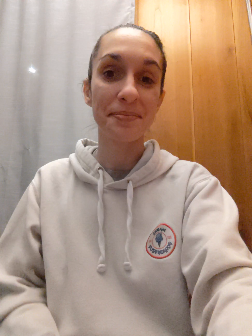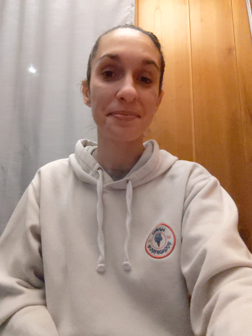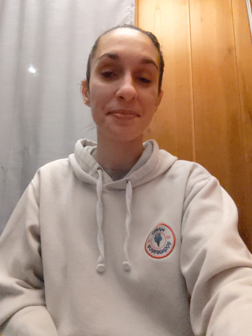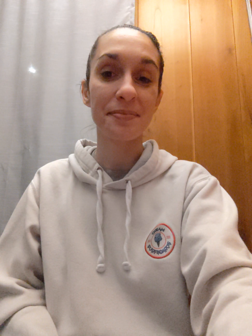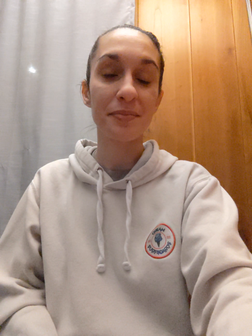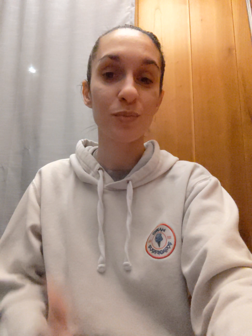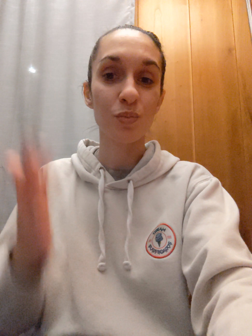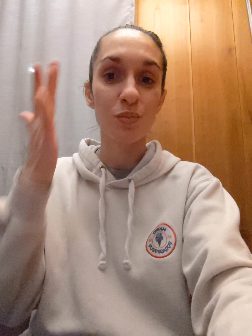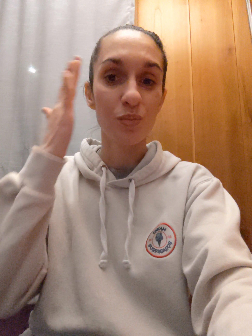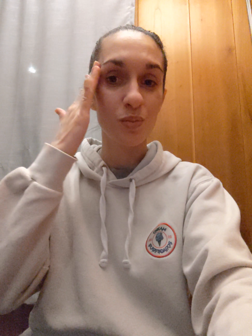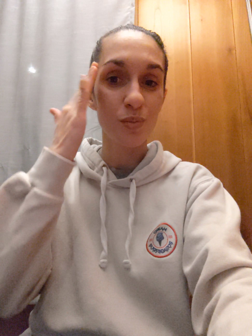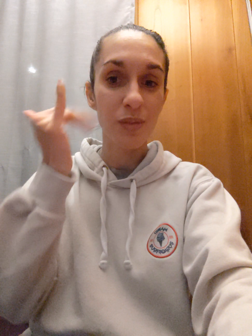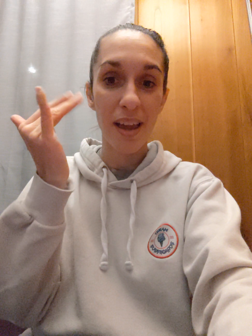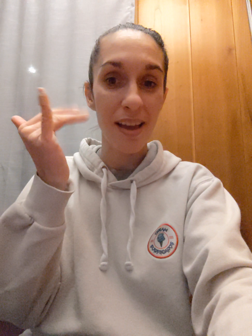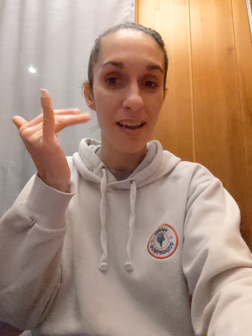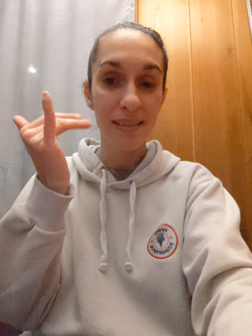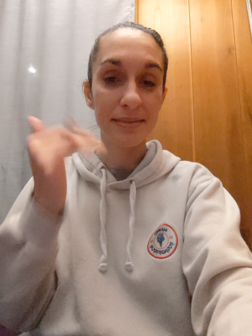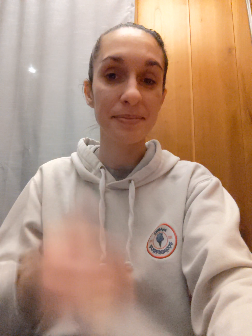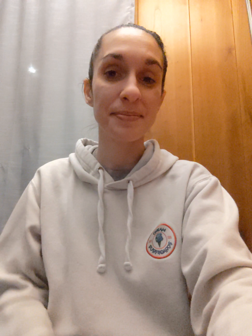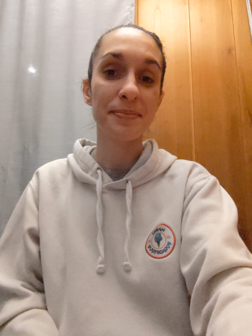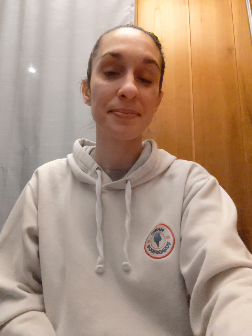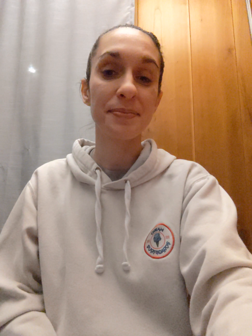why